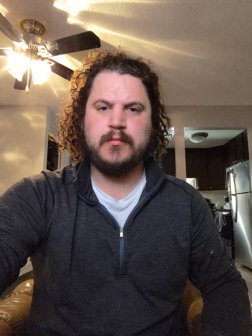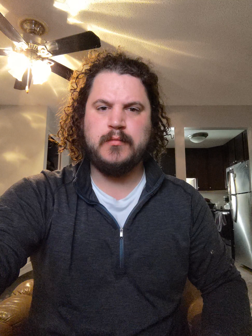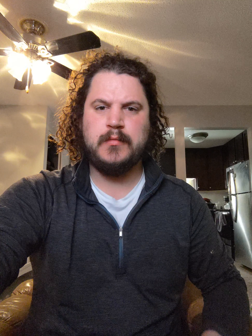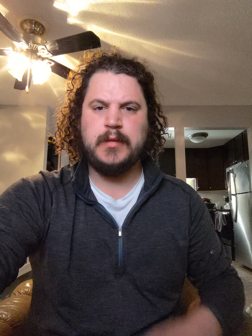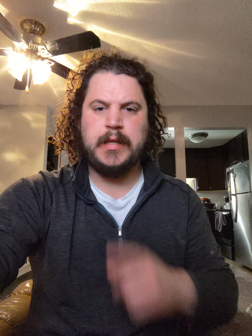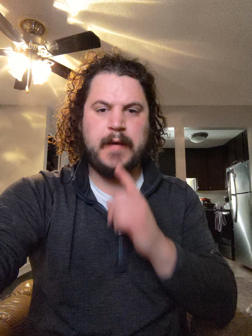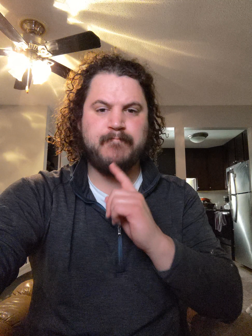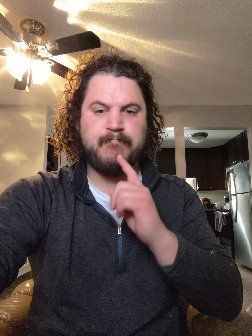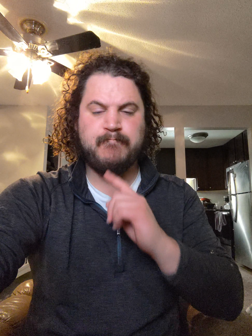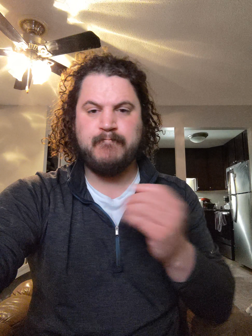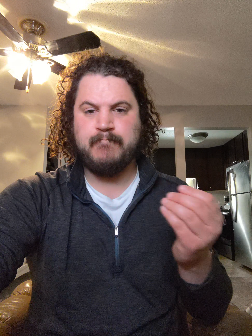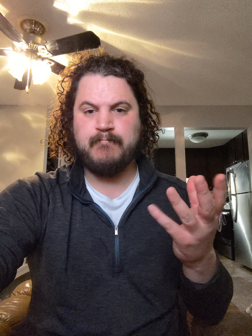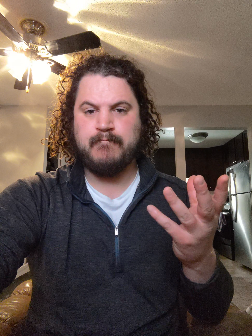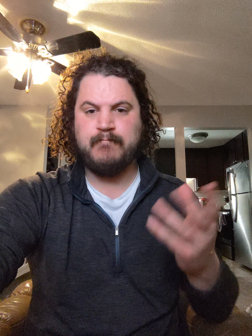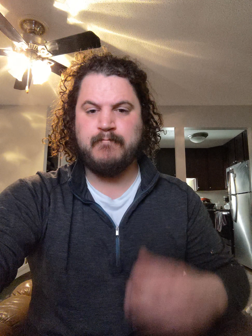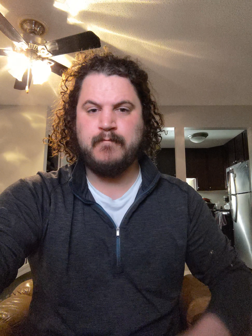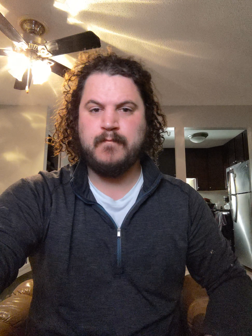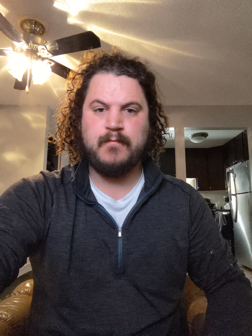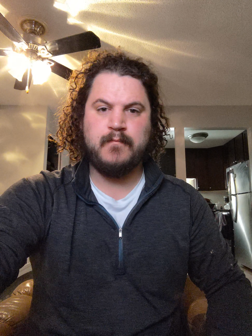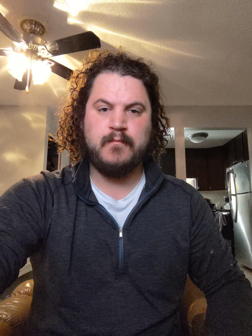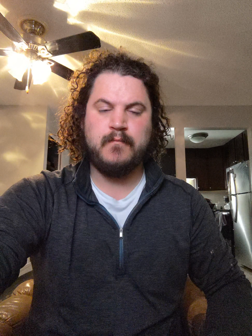lamp